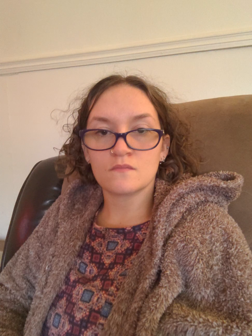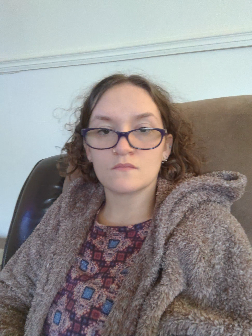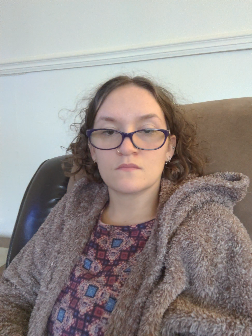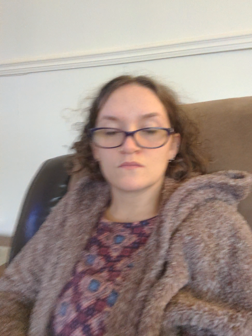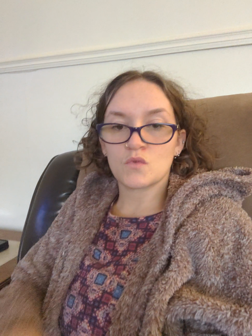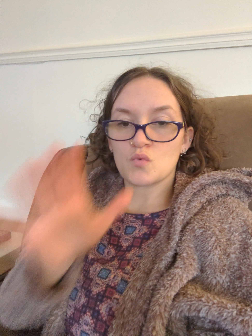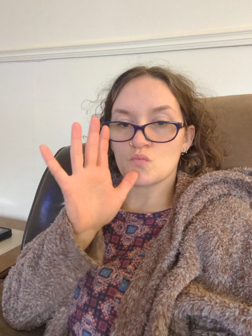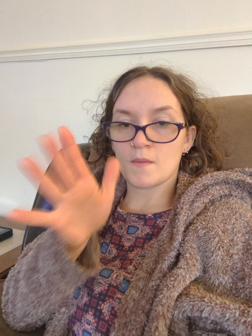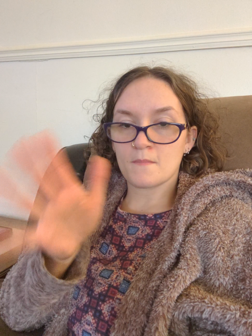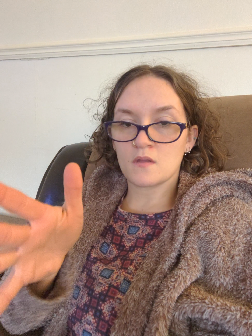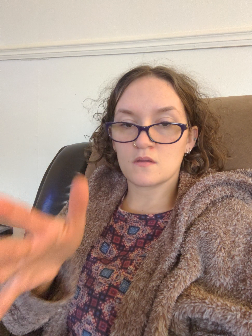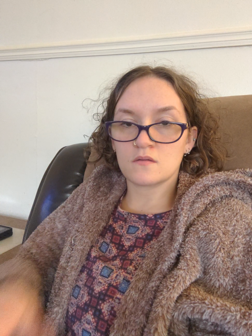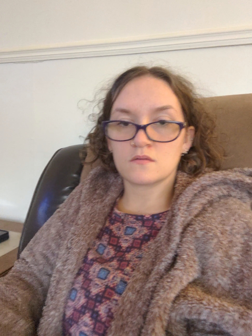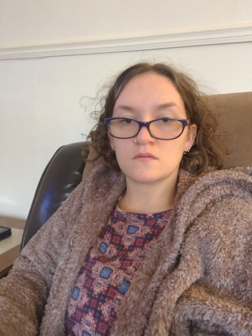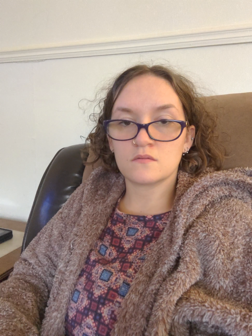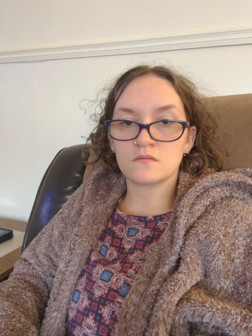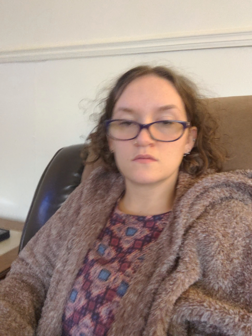grandma